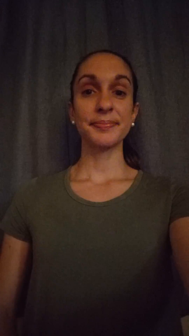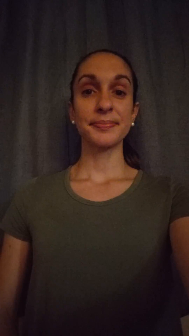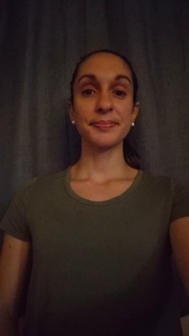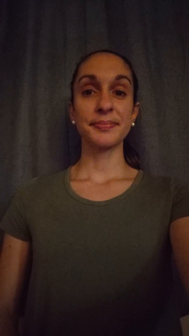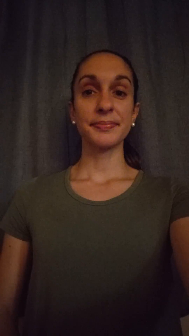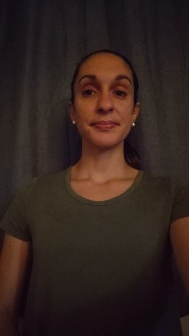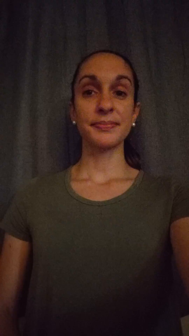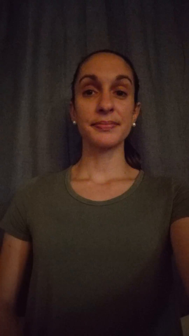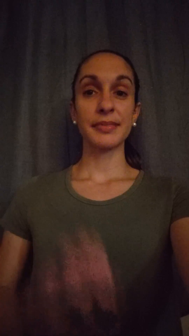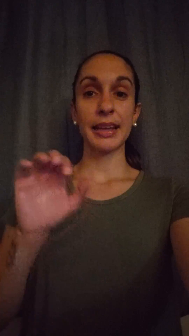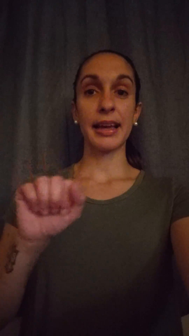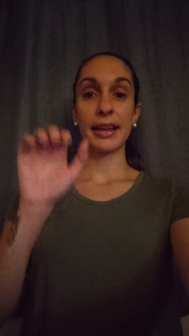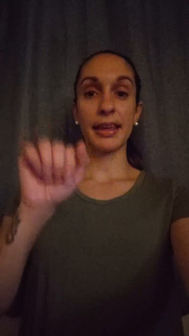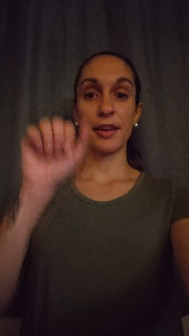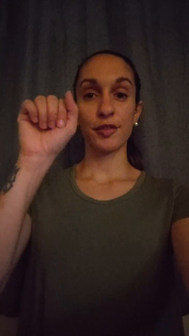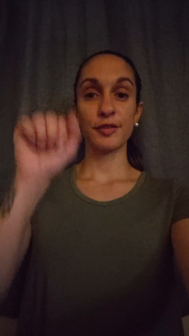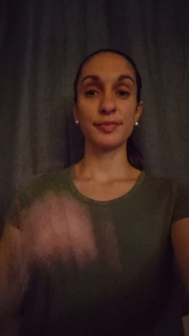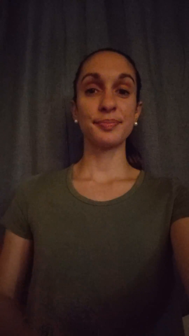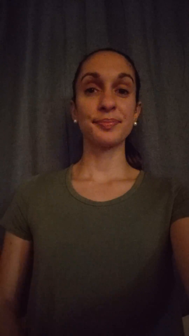ladder